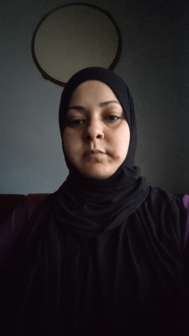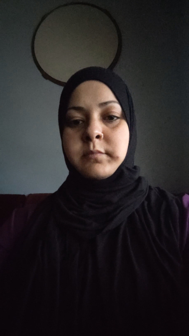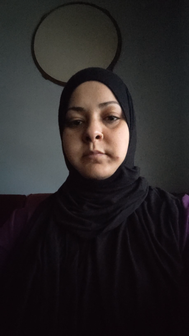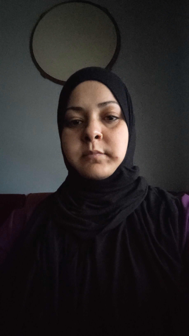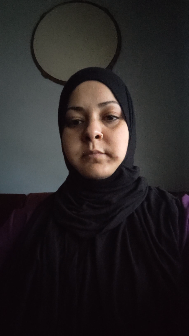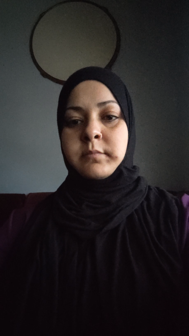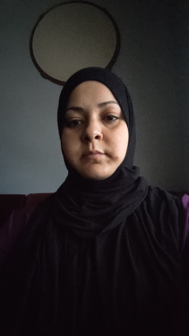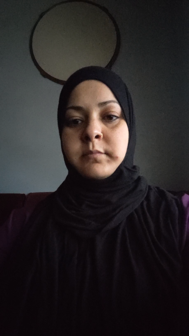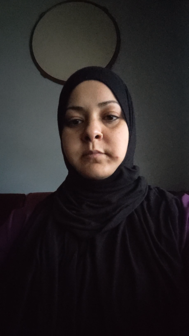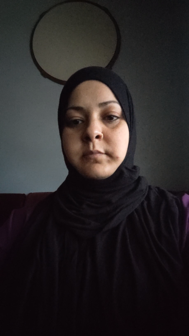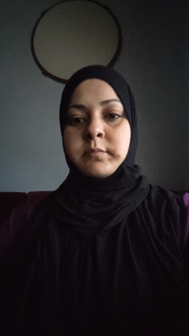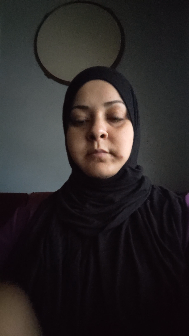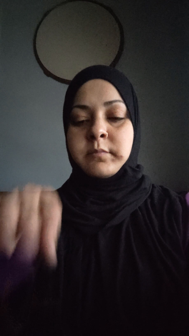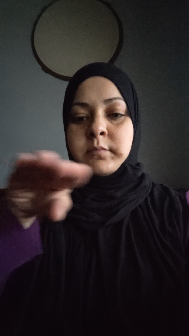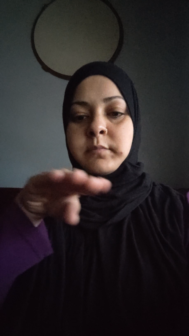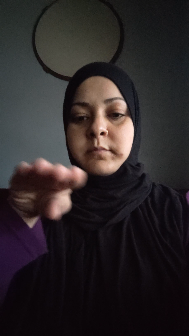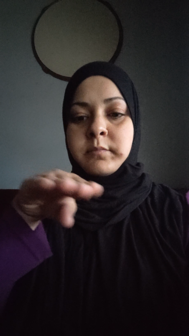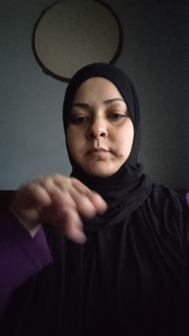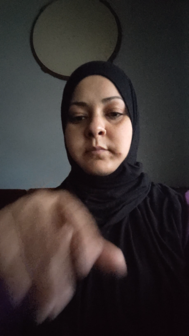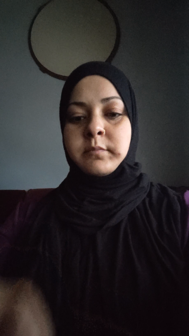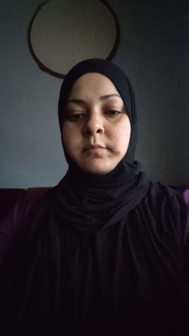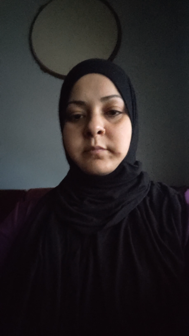boots